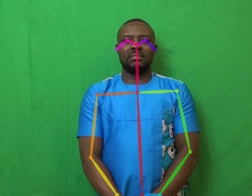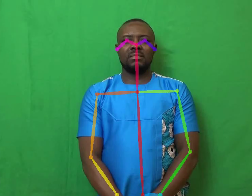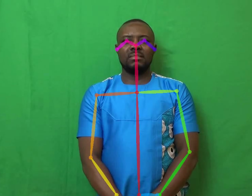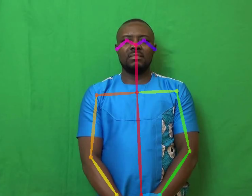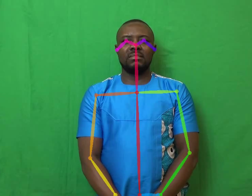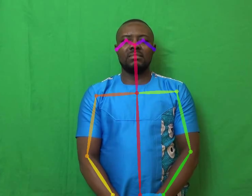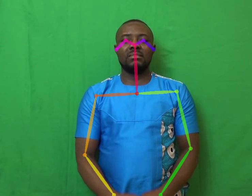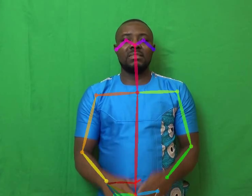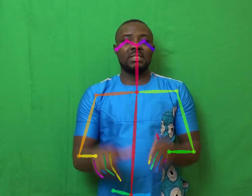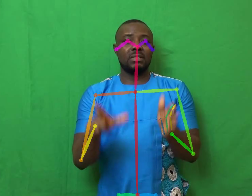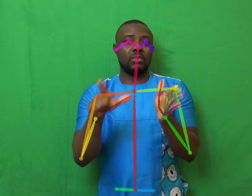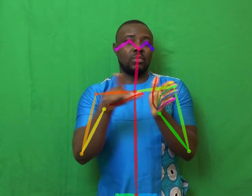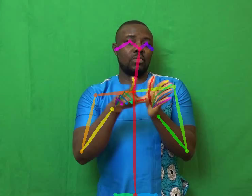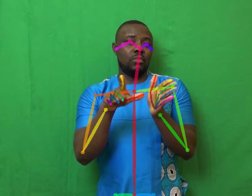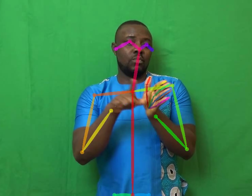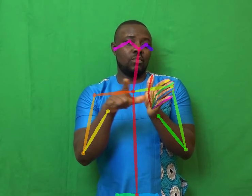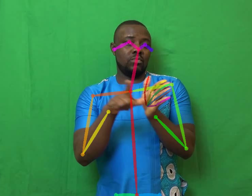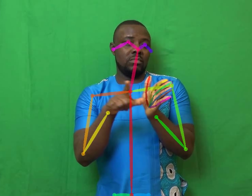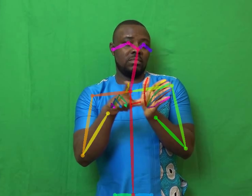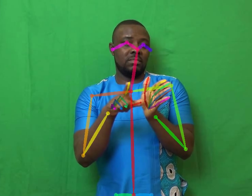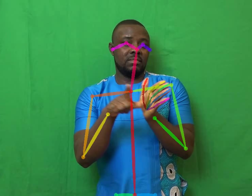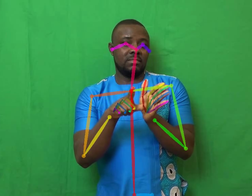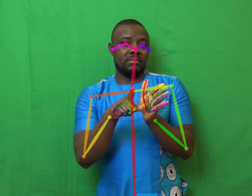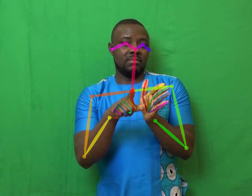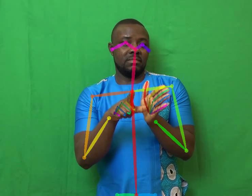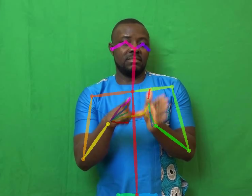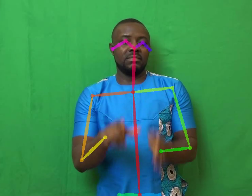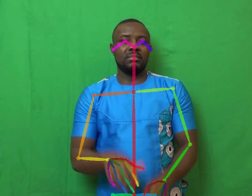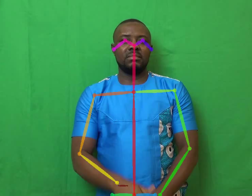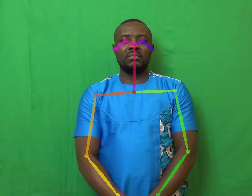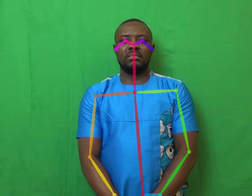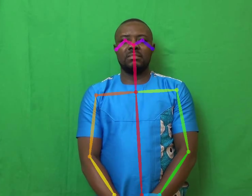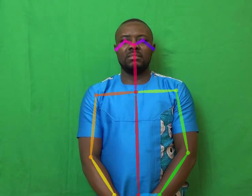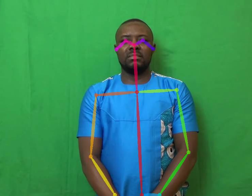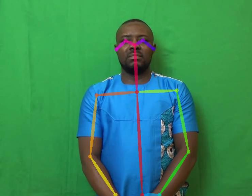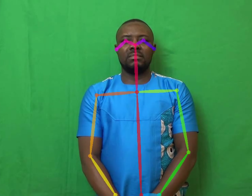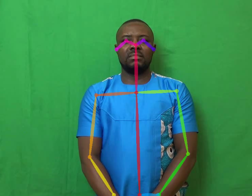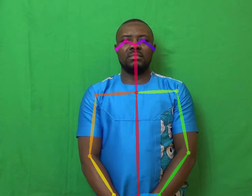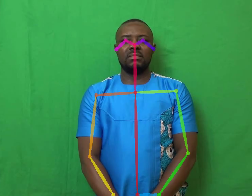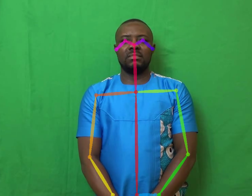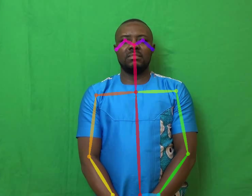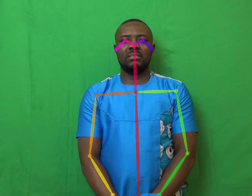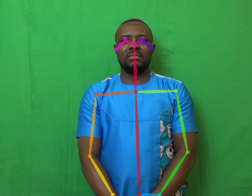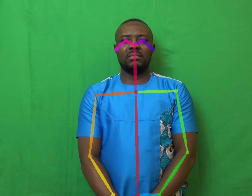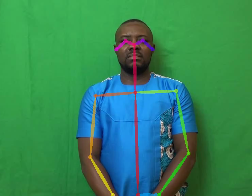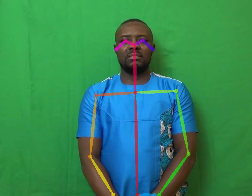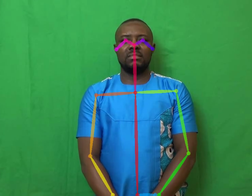Lutheran